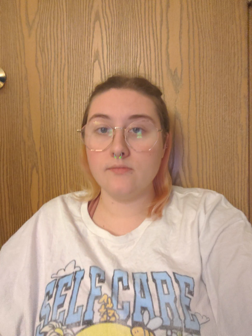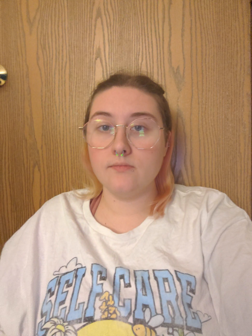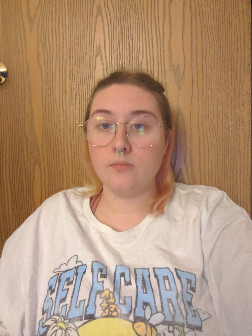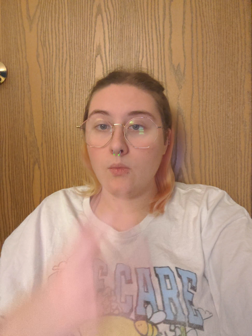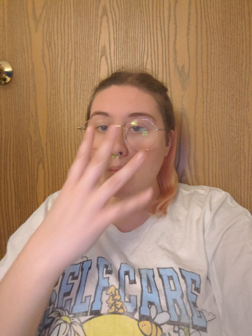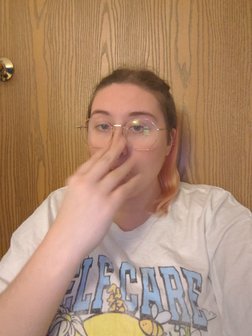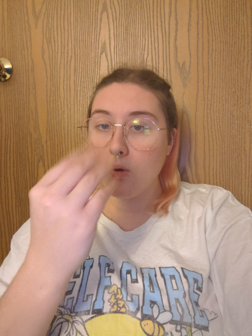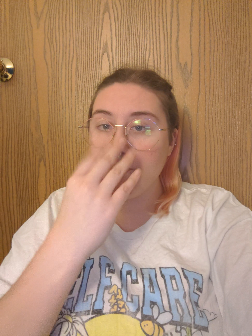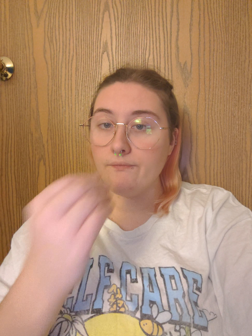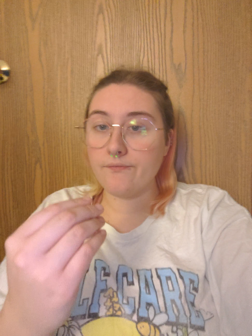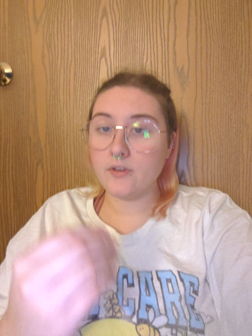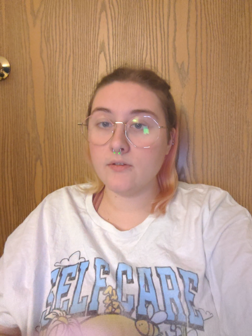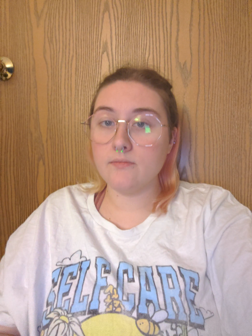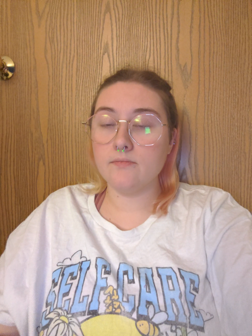wolf